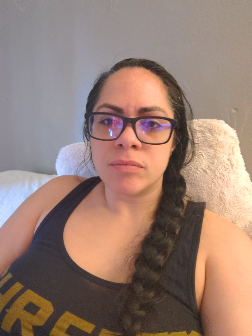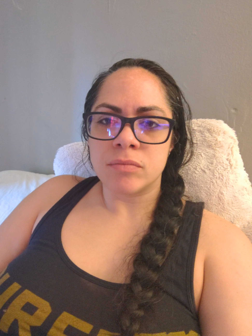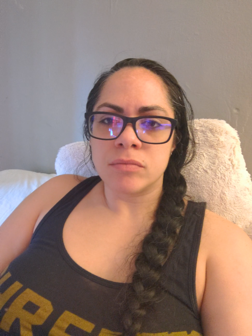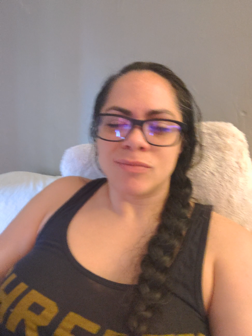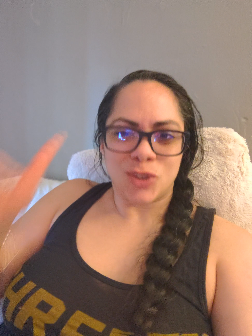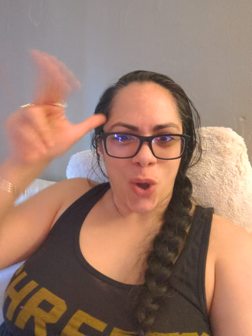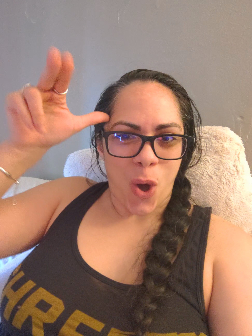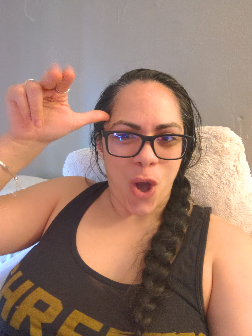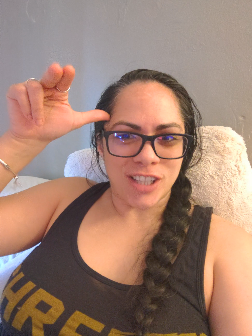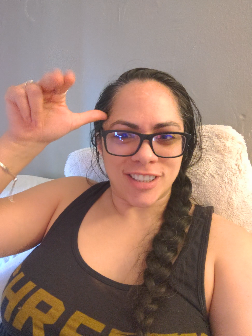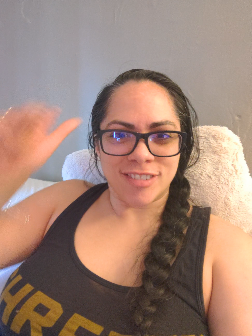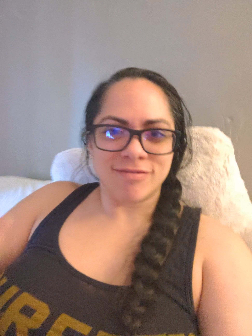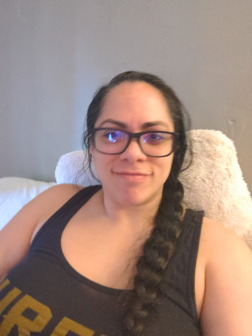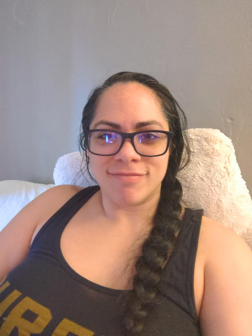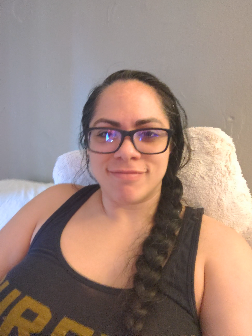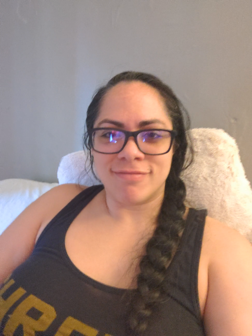horse